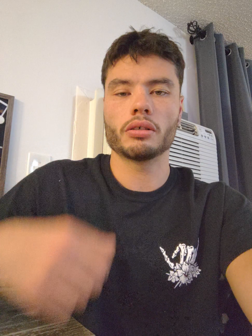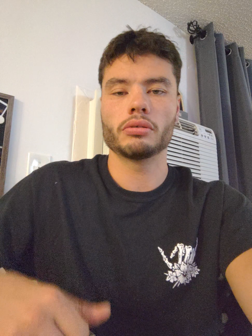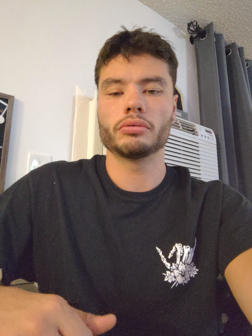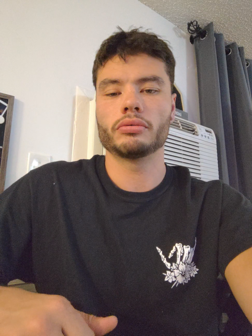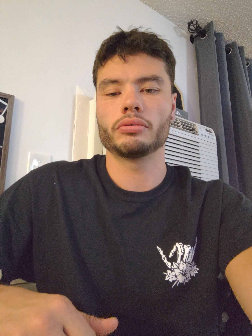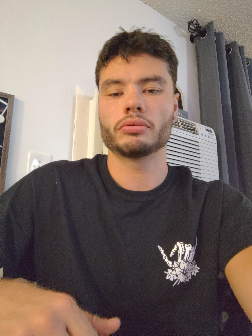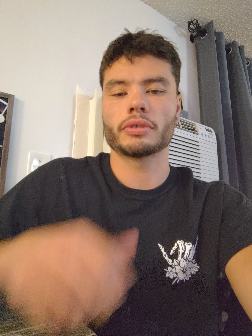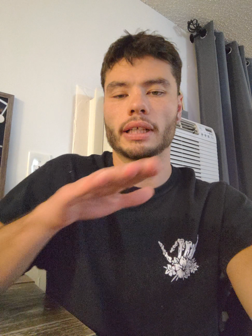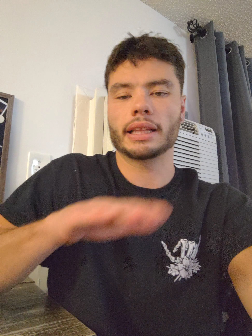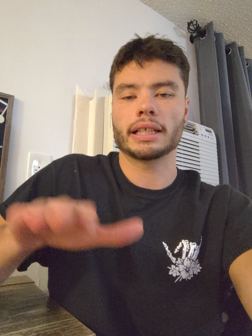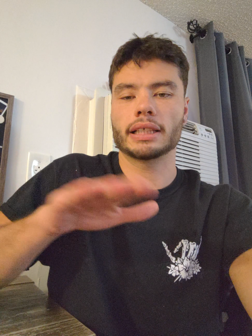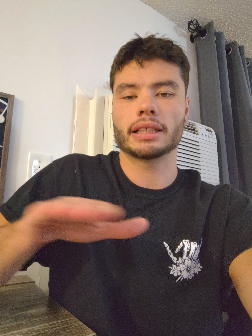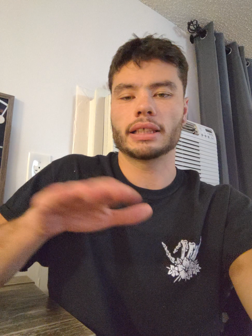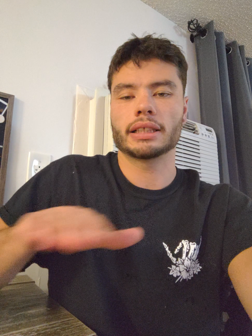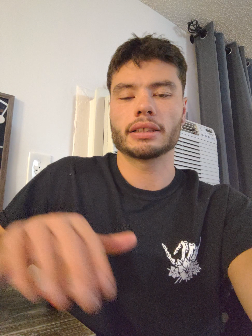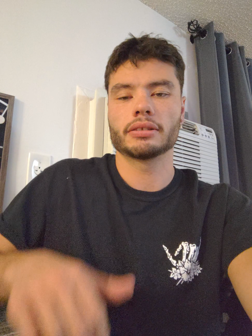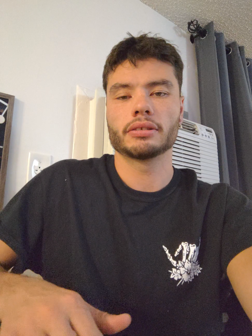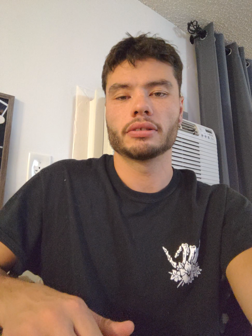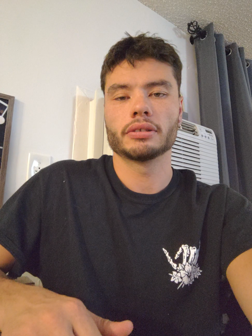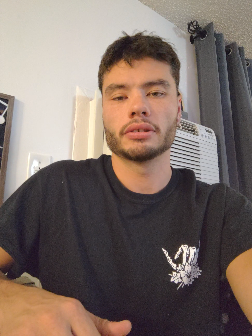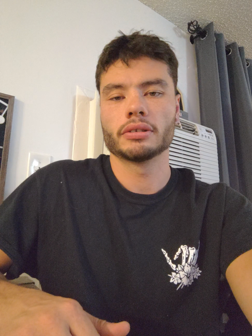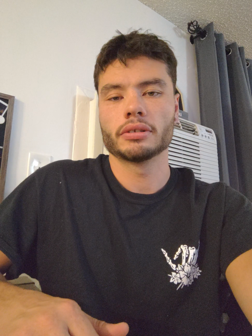clean